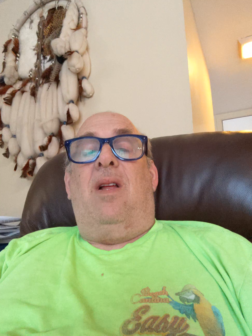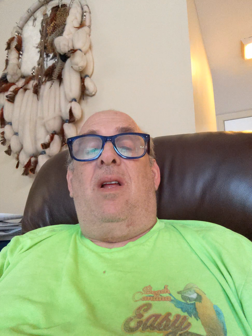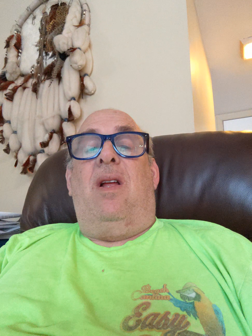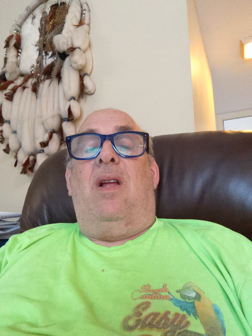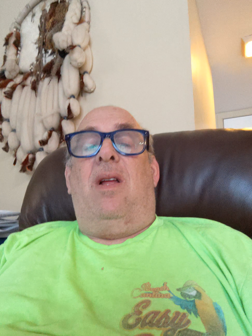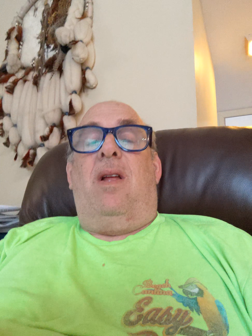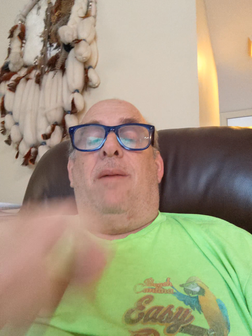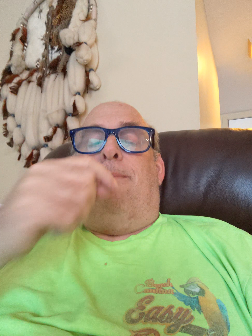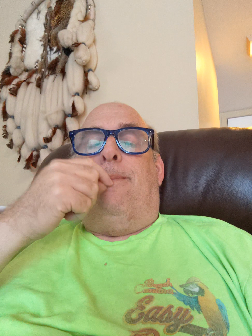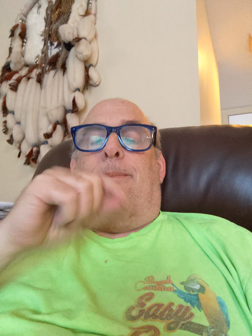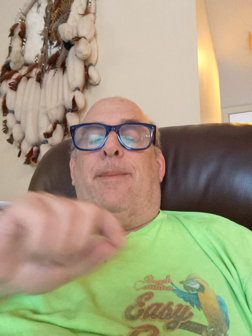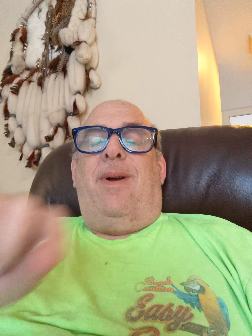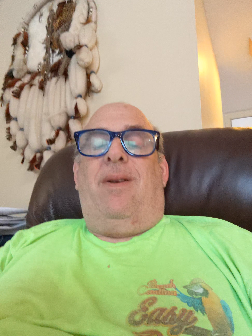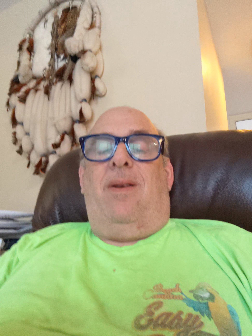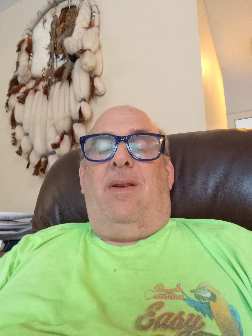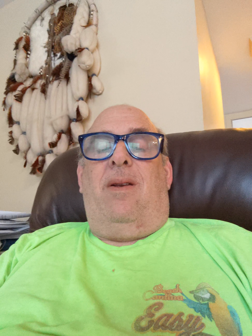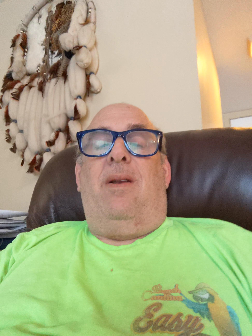pen